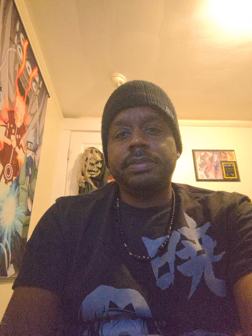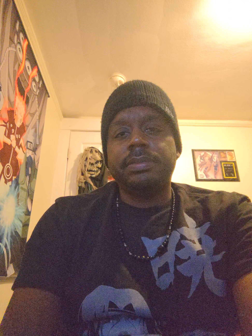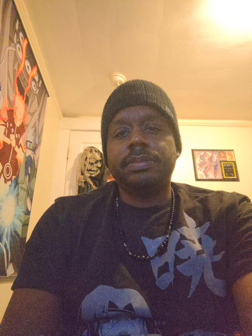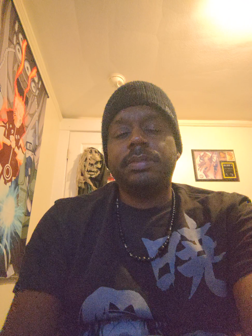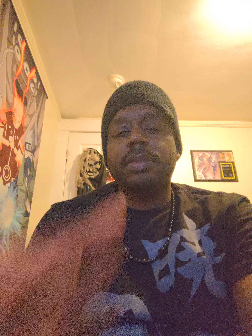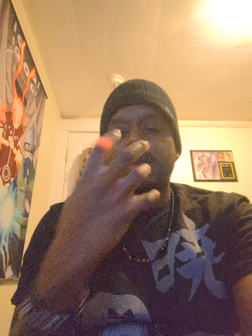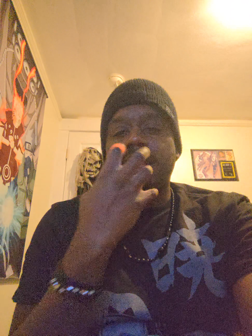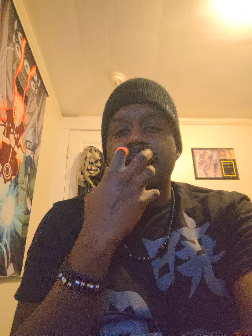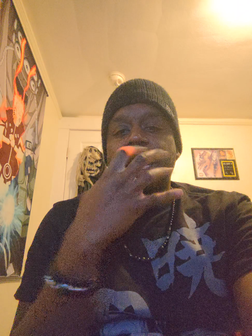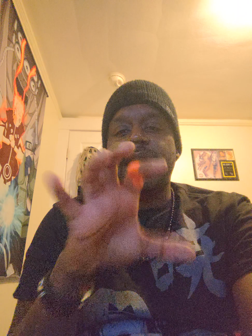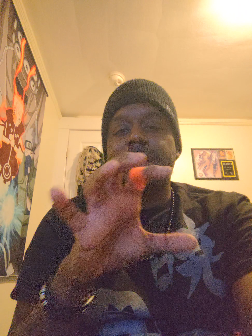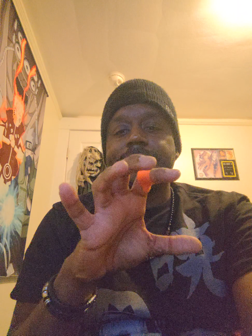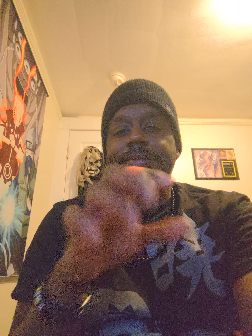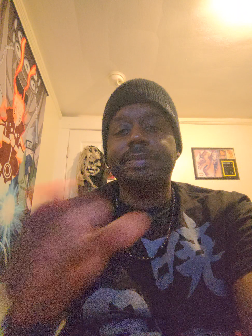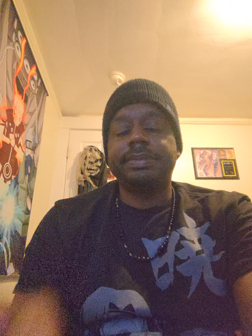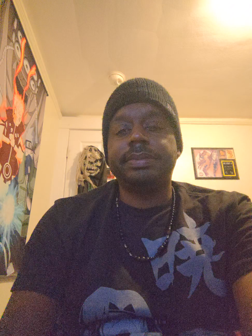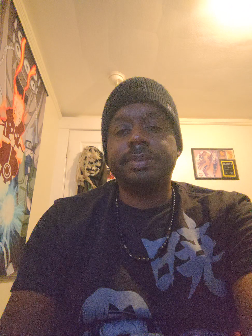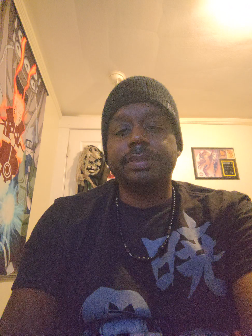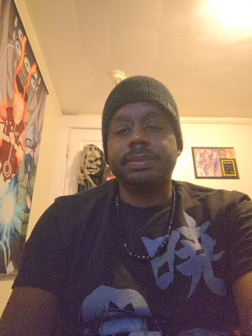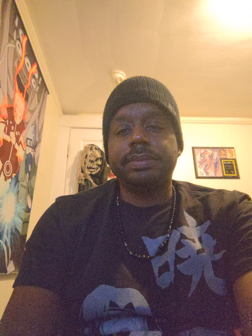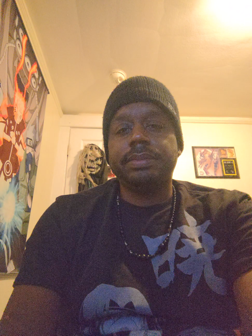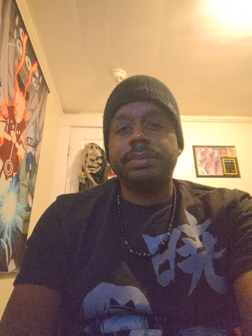hot